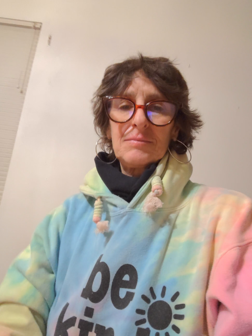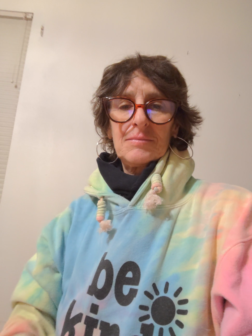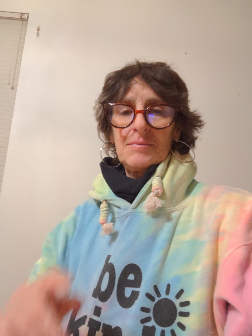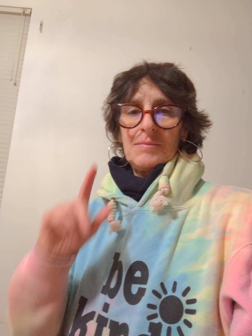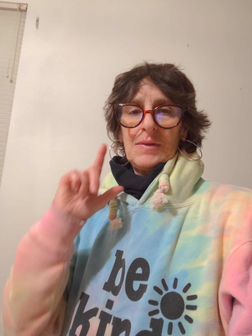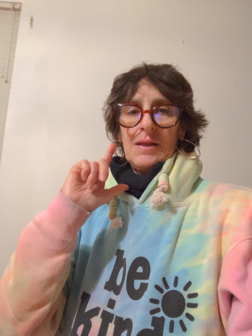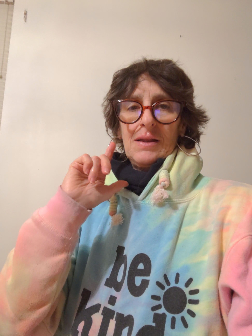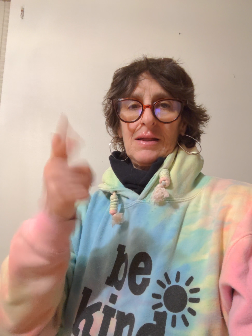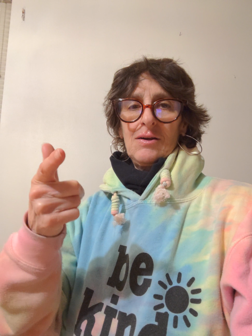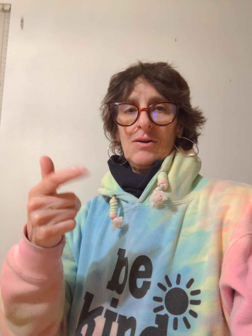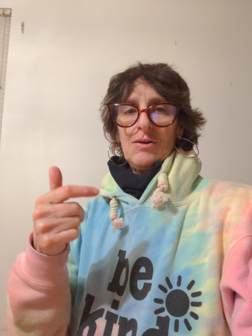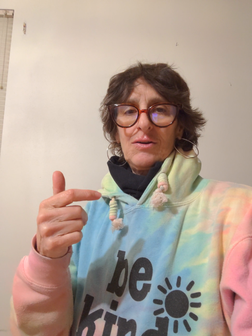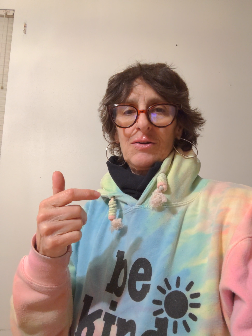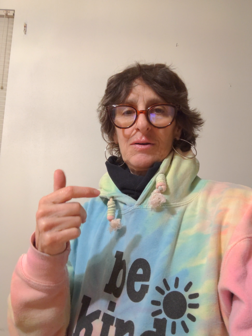later